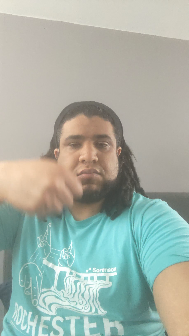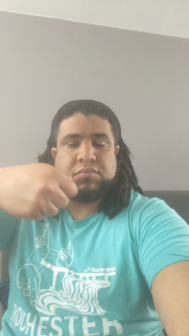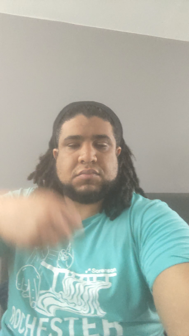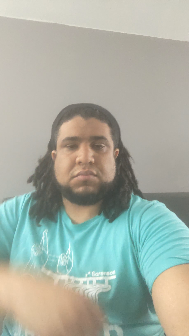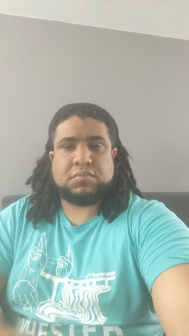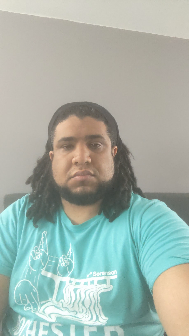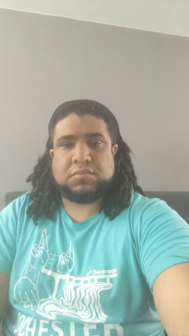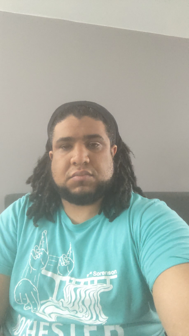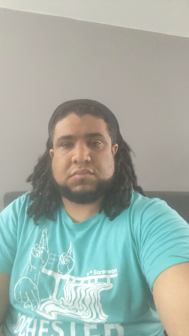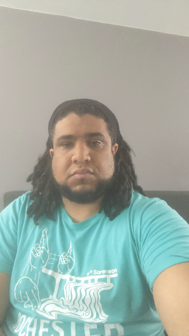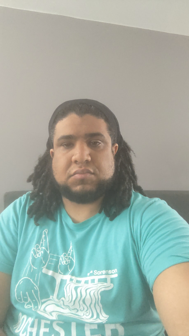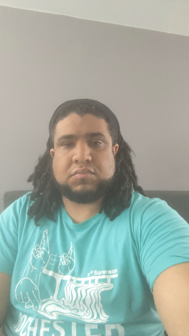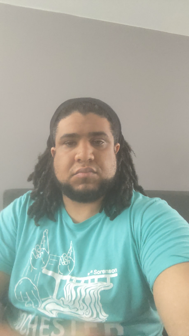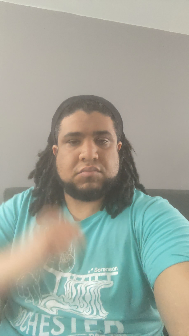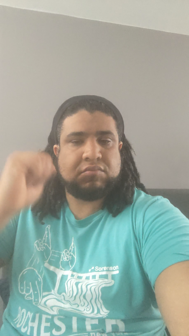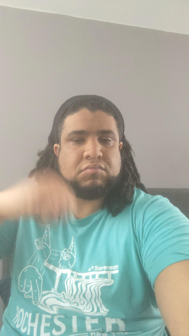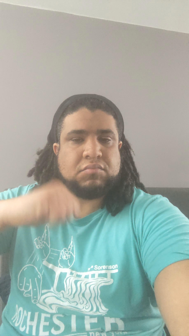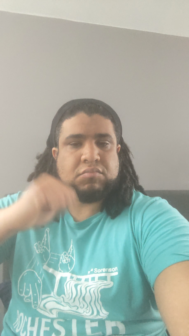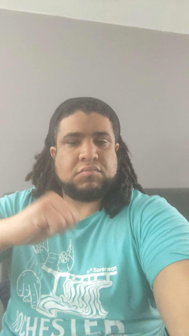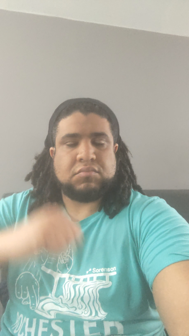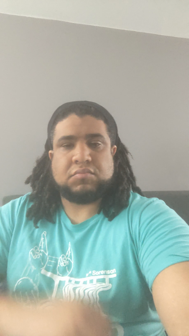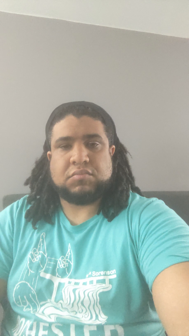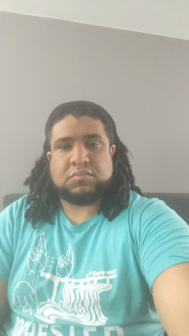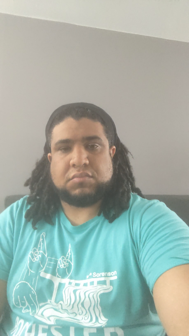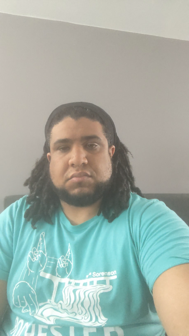rock